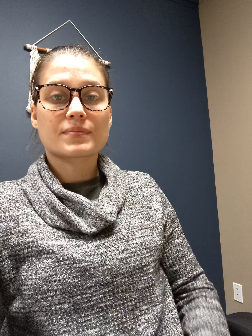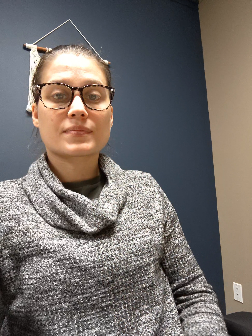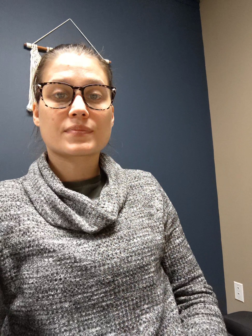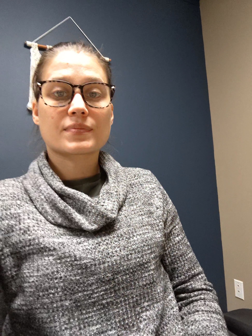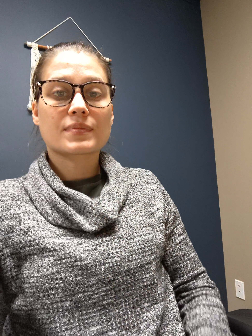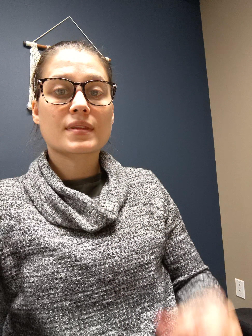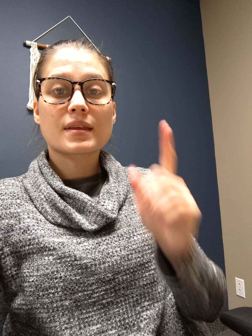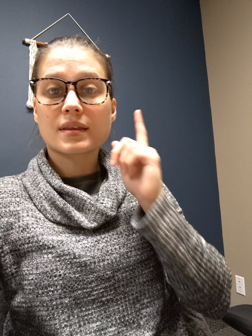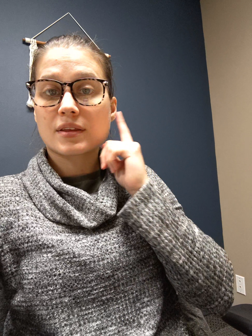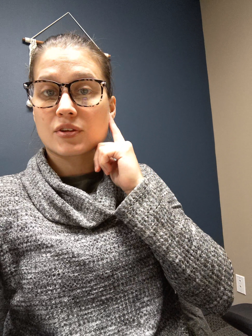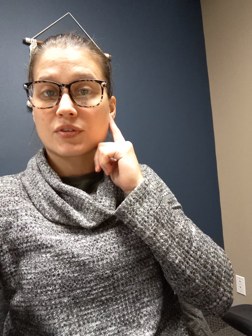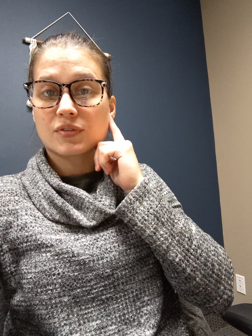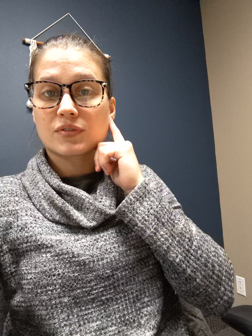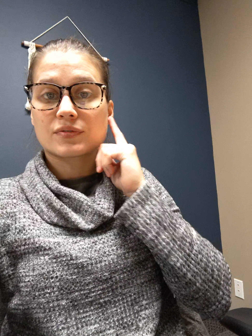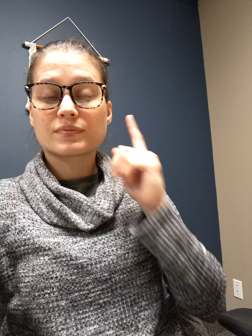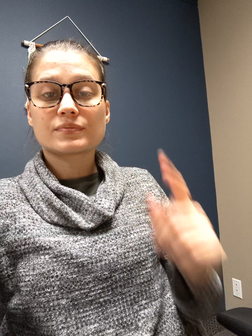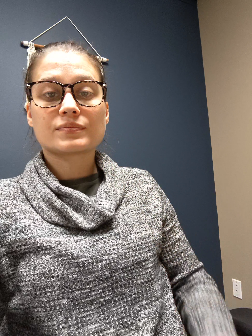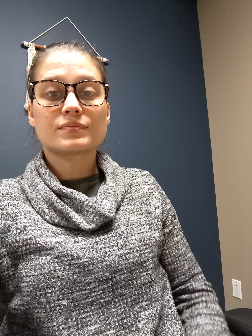hear